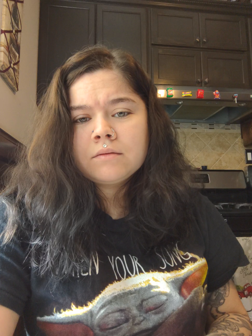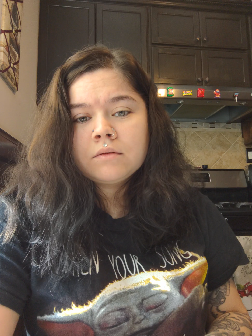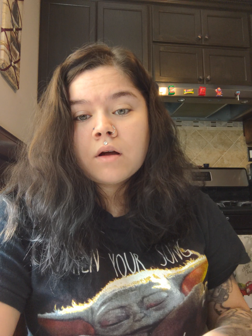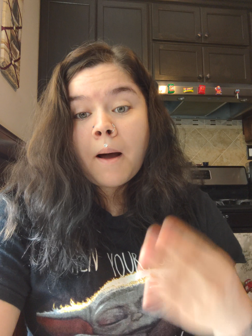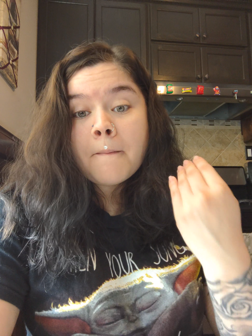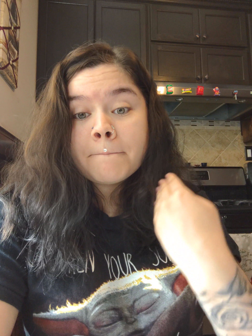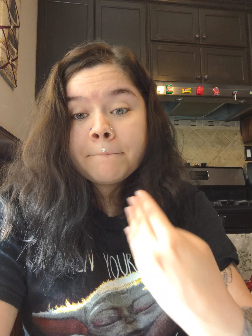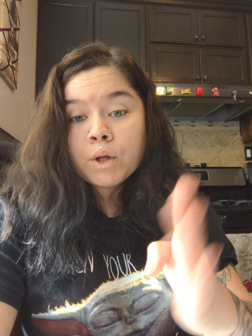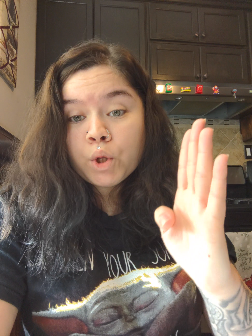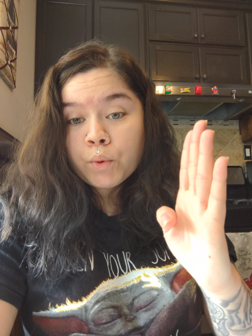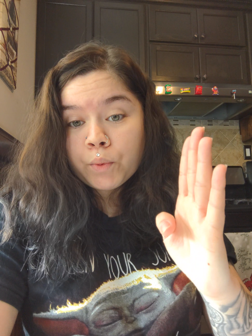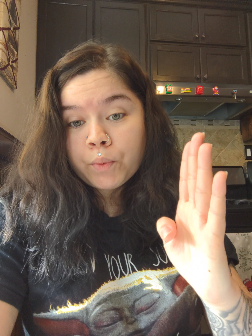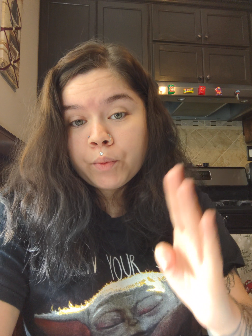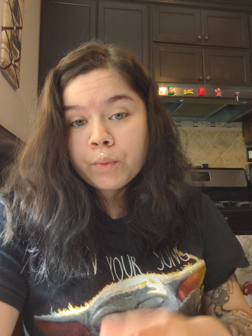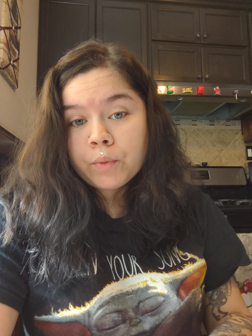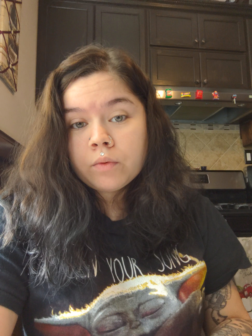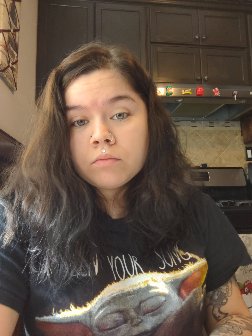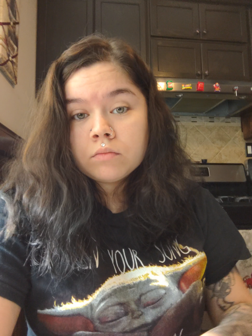blue